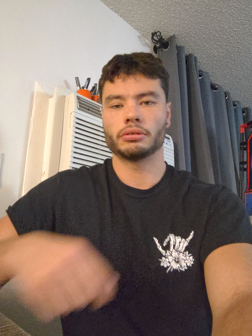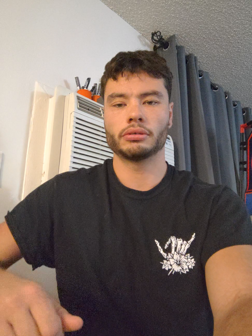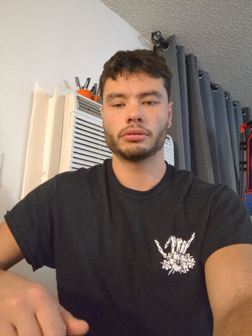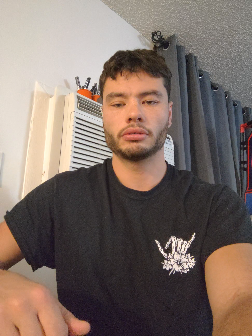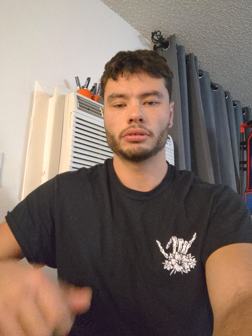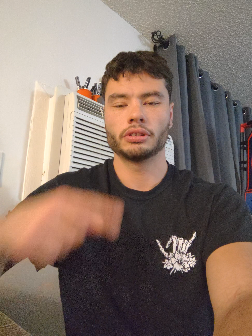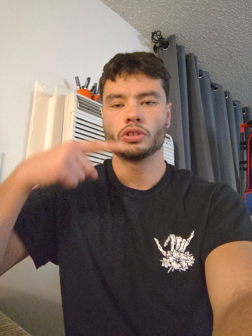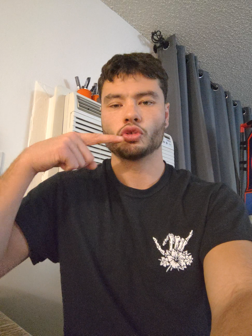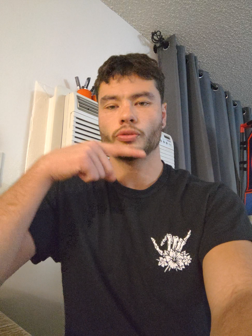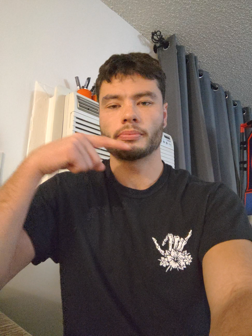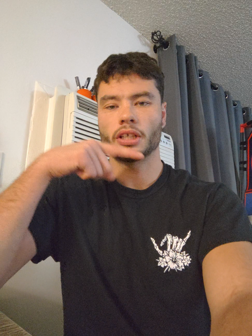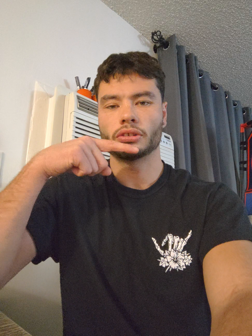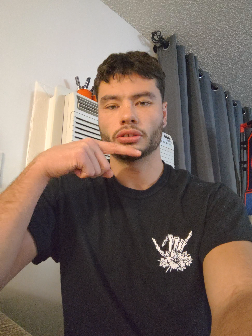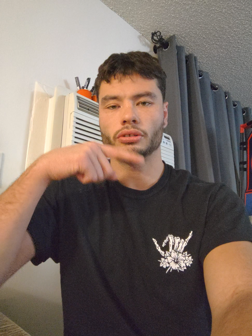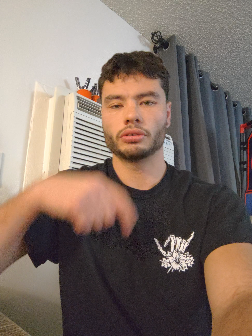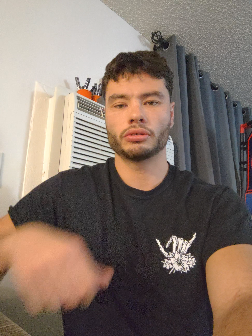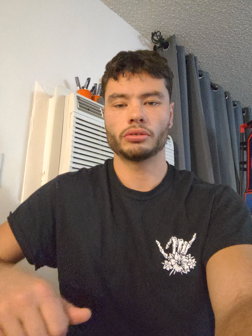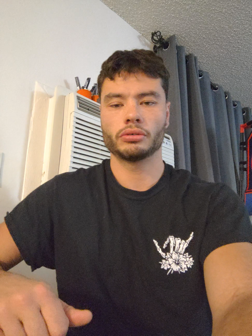toothbrush